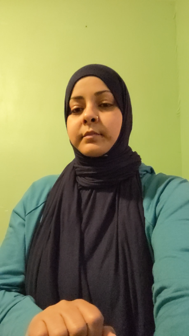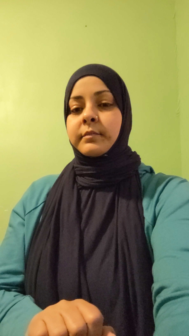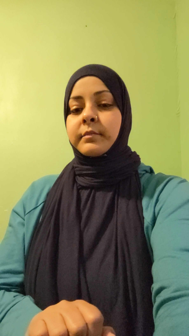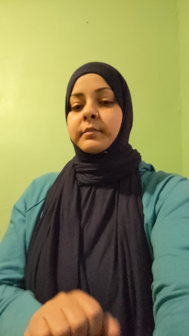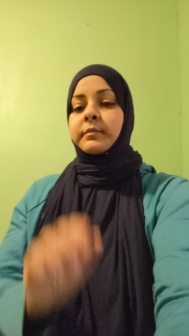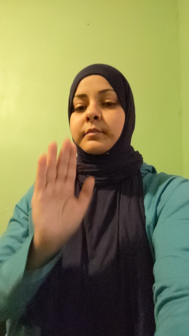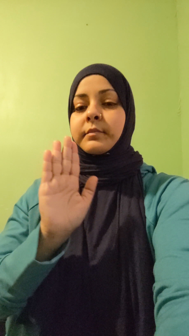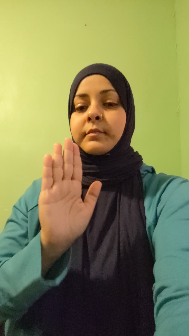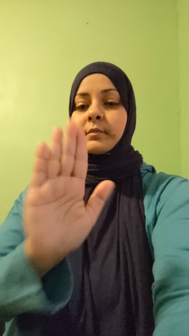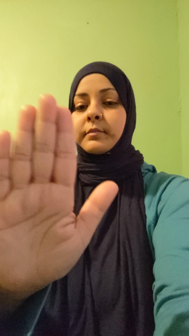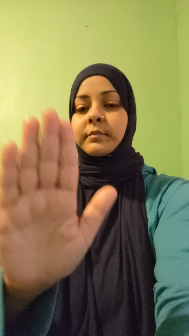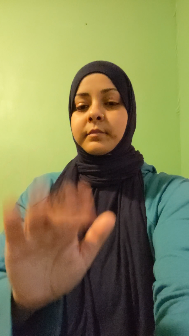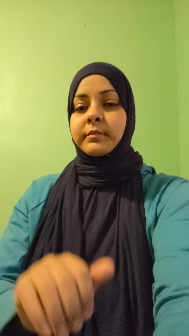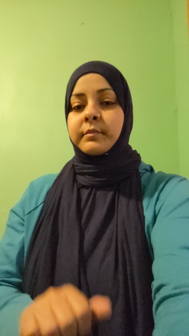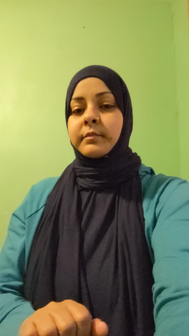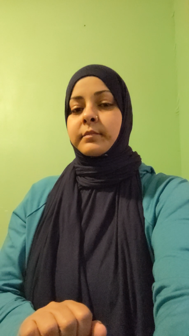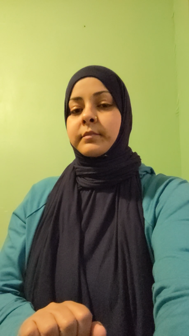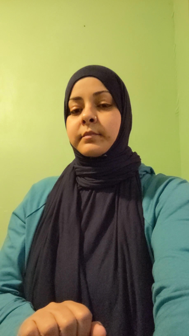push